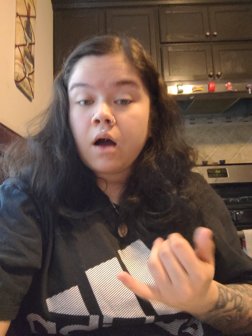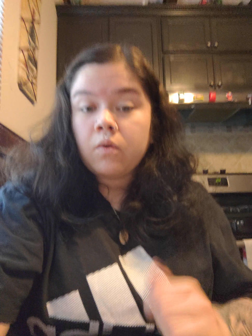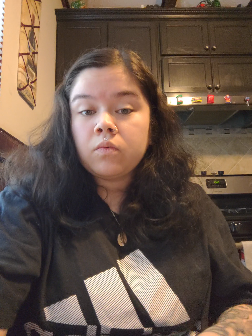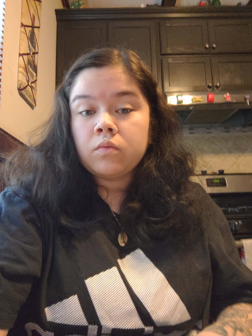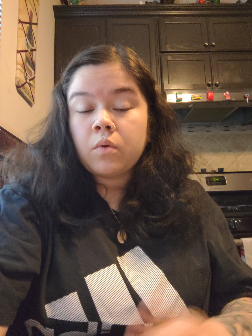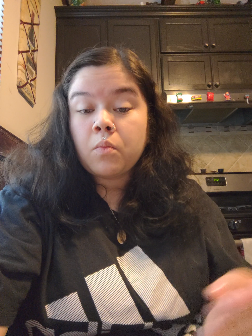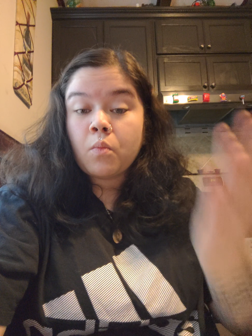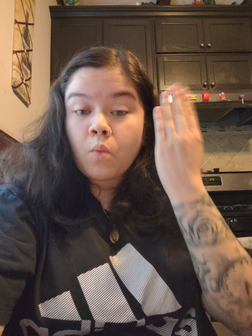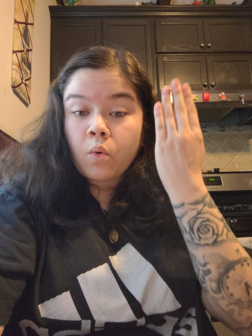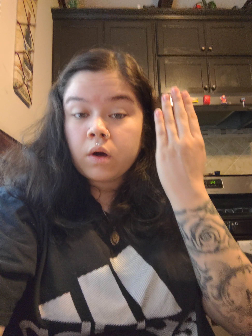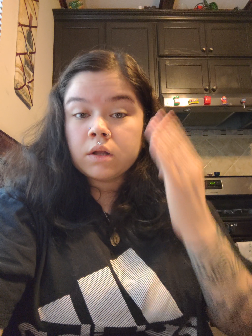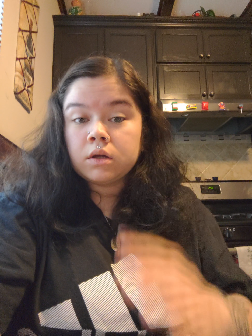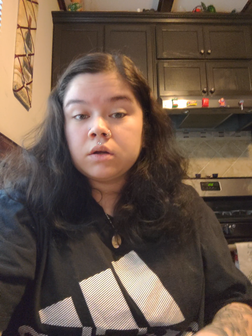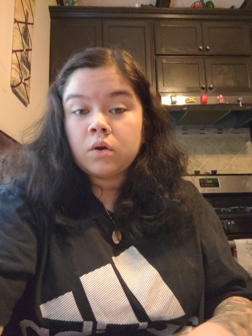morning